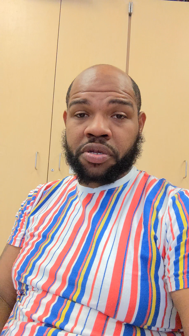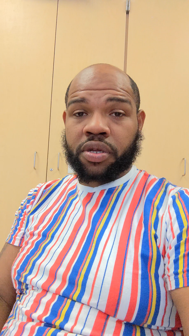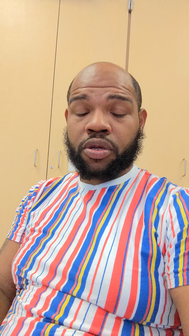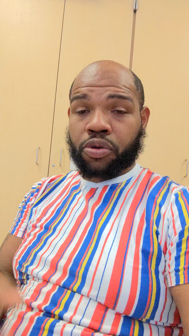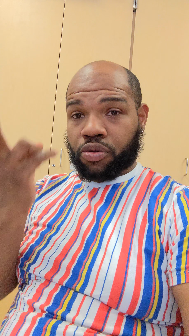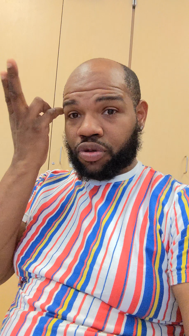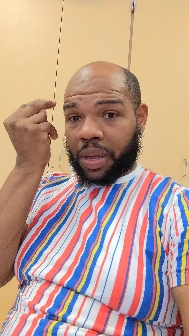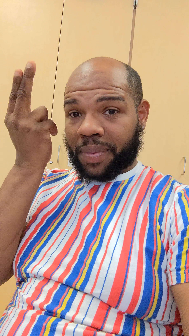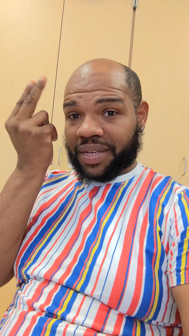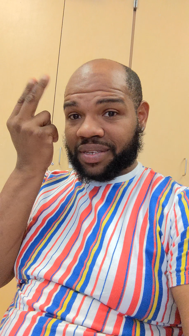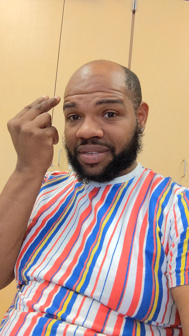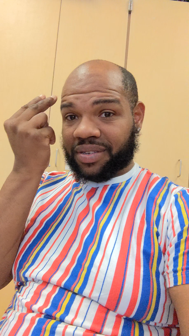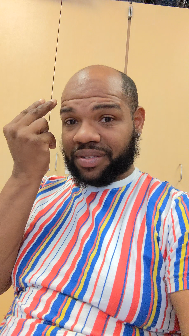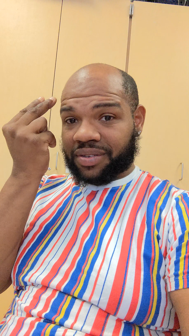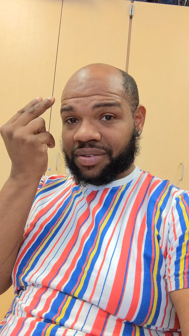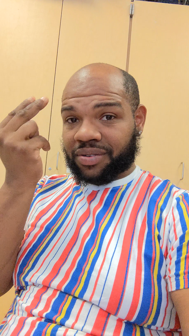rabbit